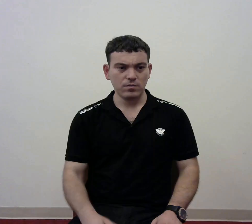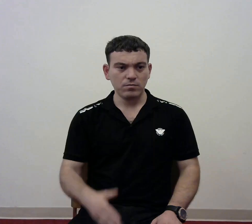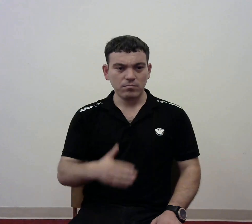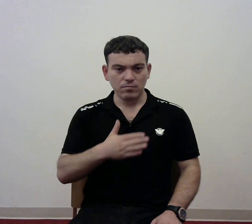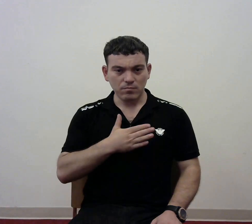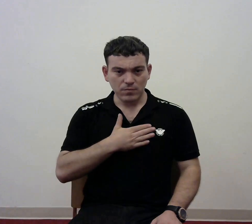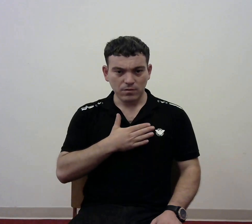mən